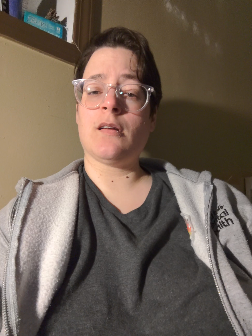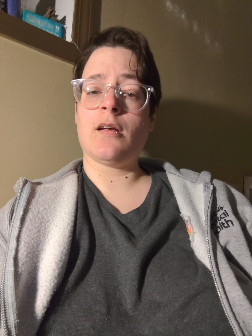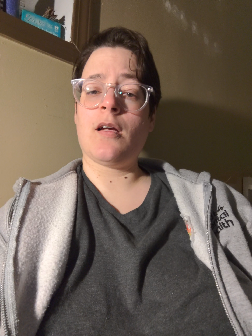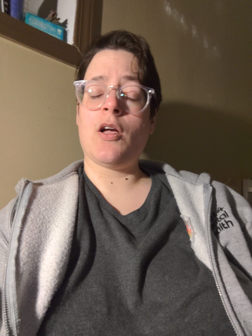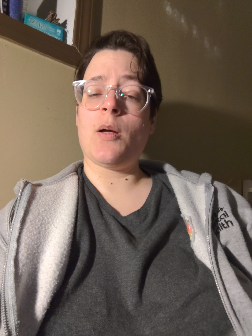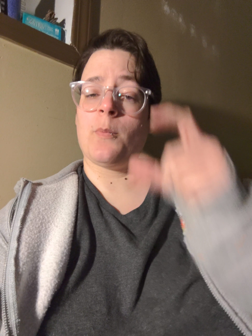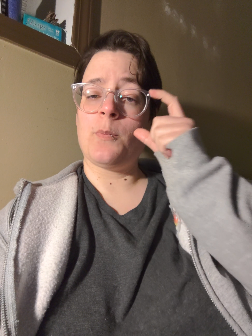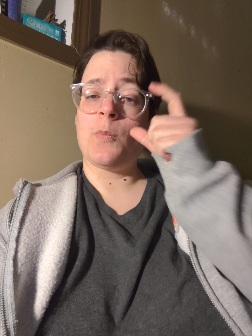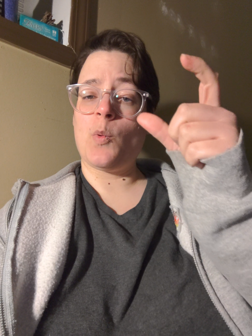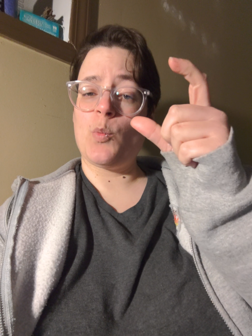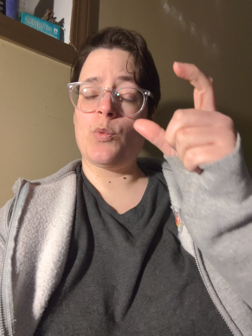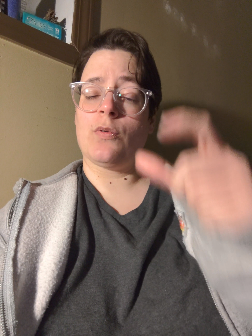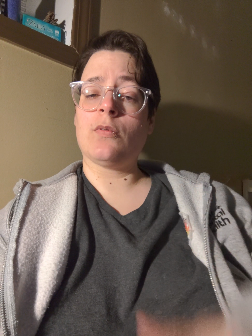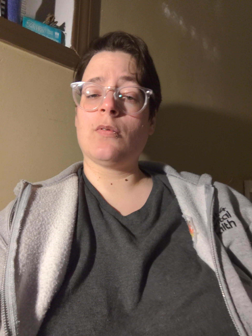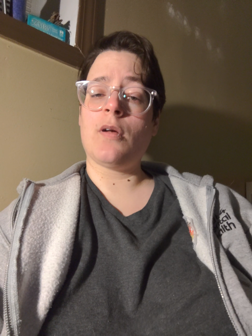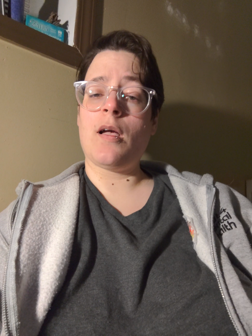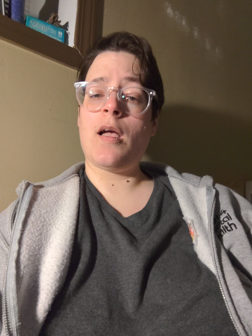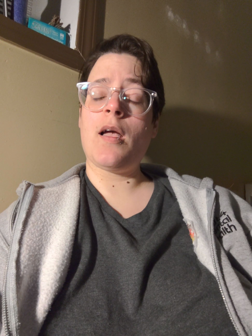moon